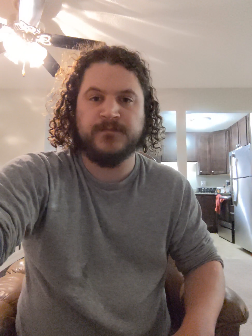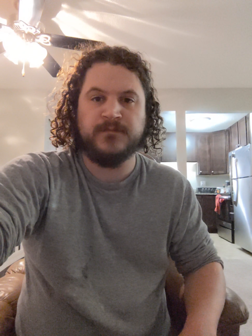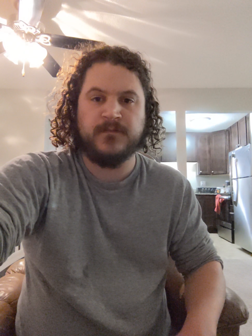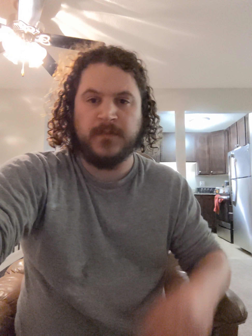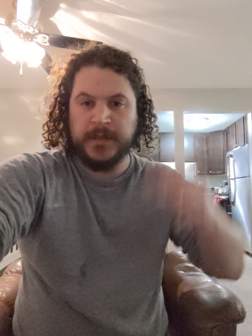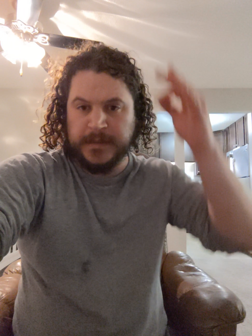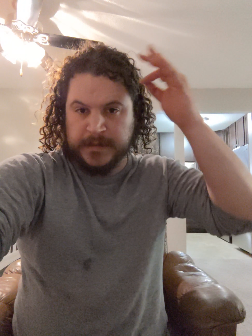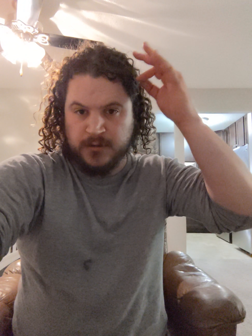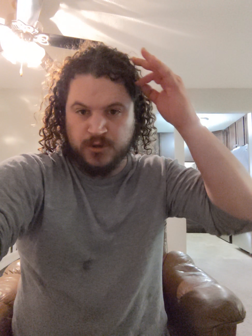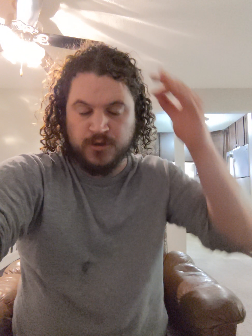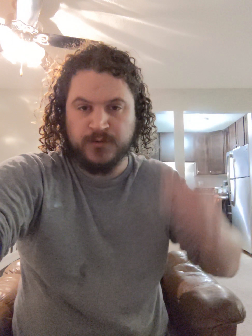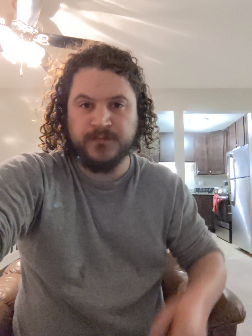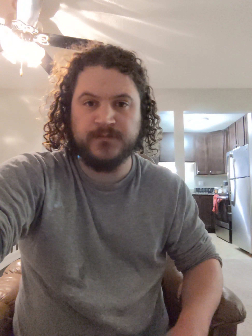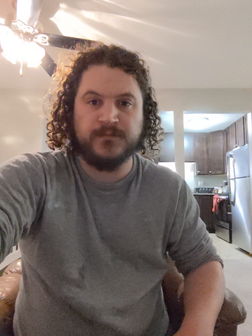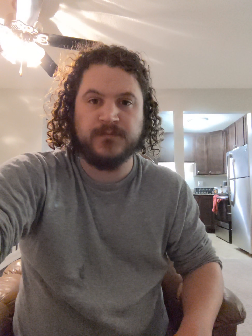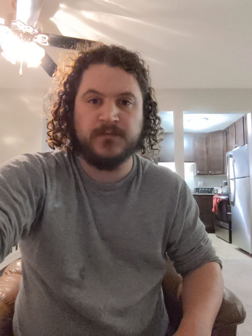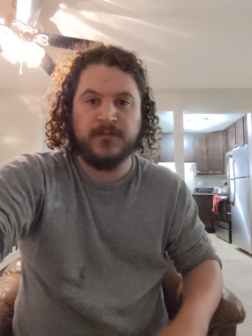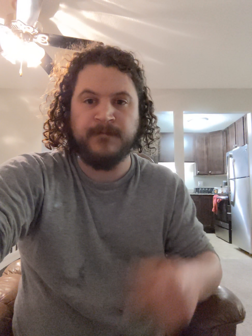hair